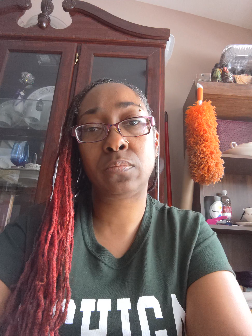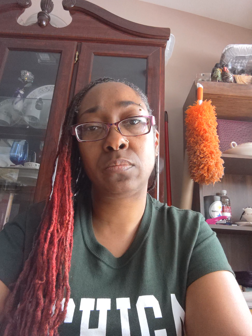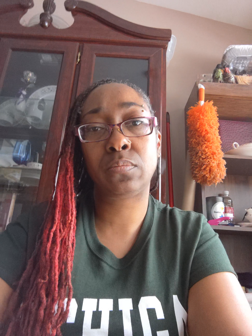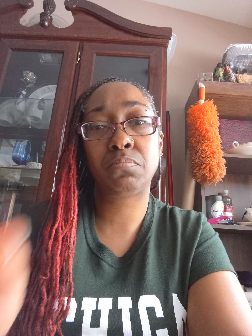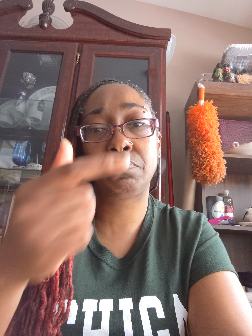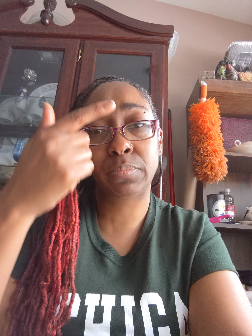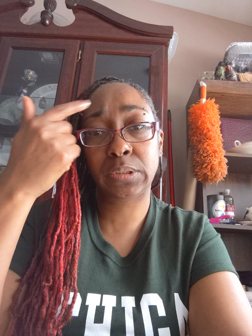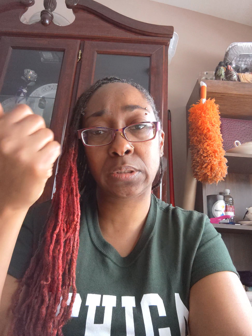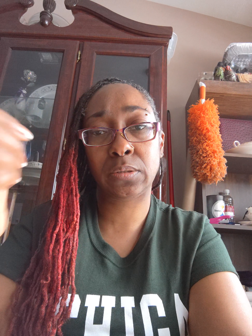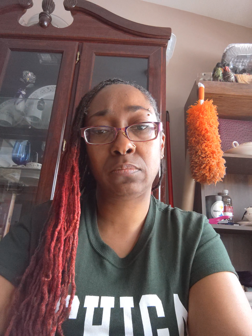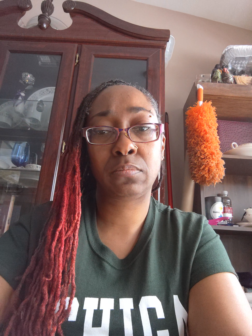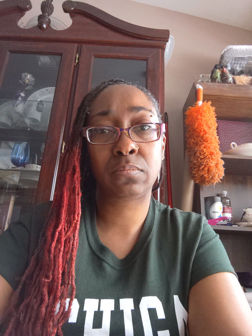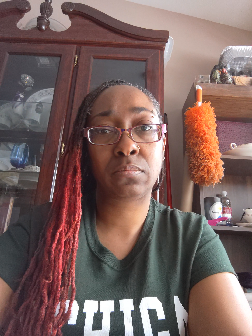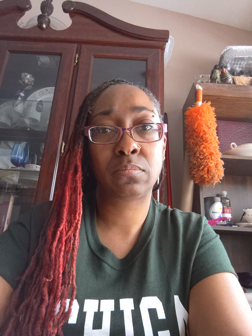because